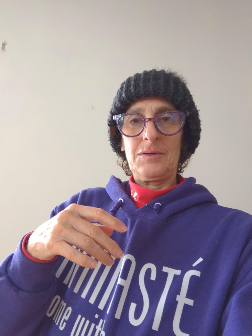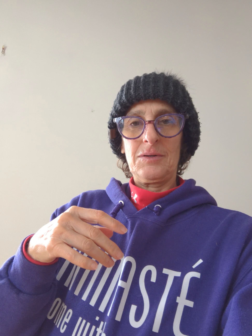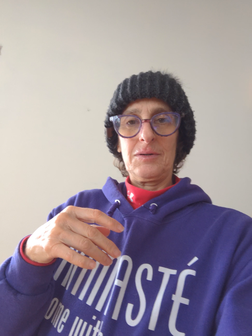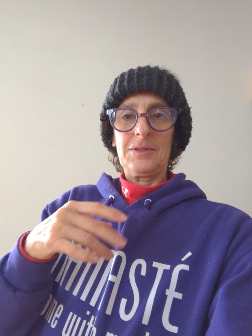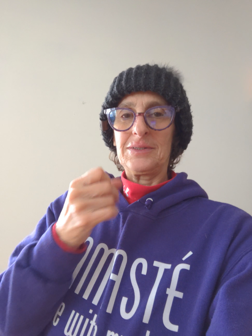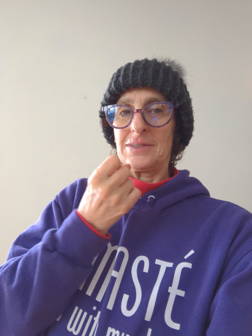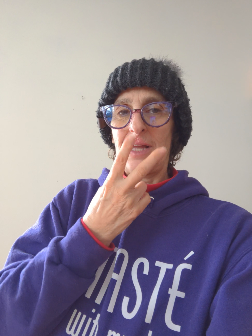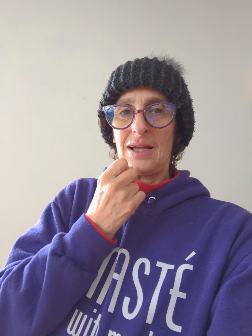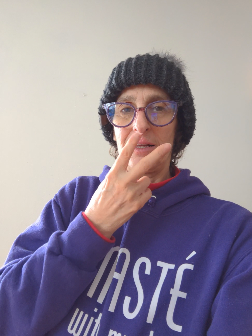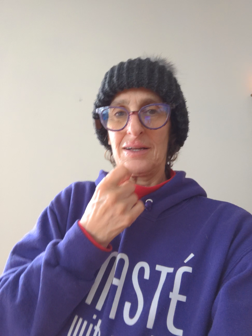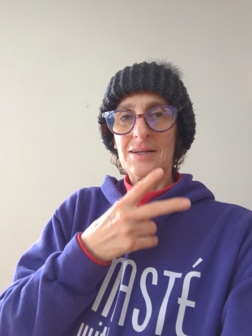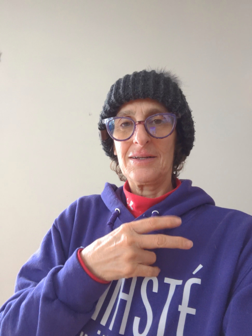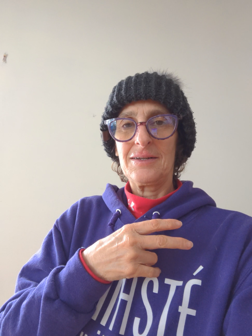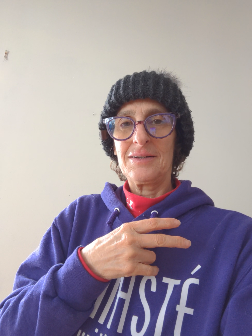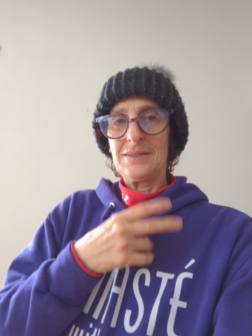snack